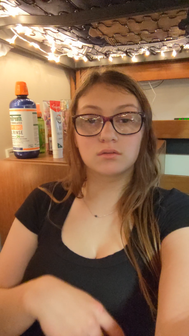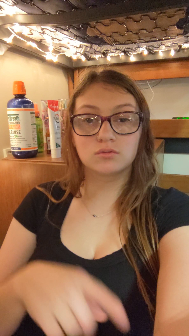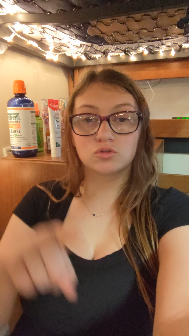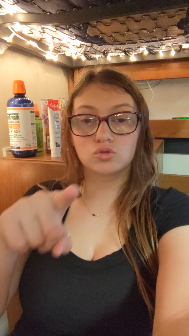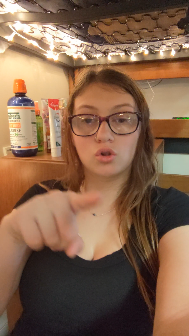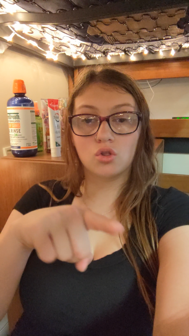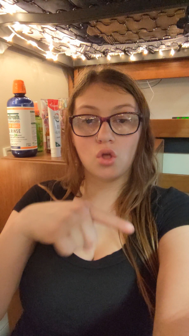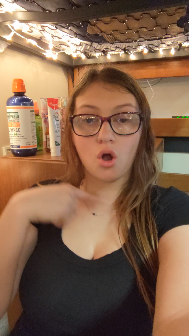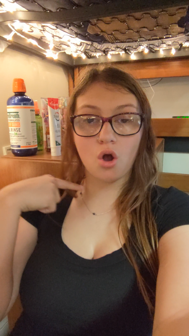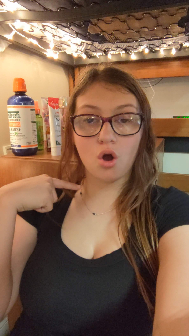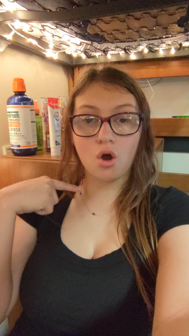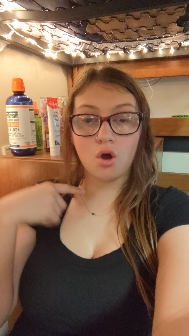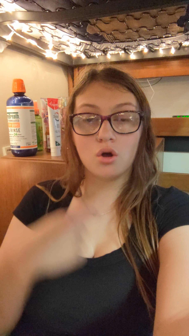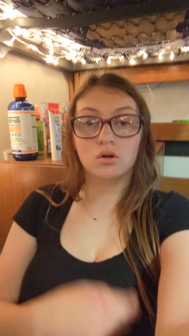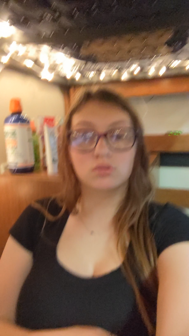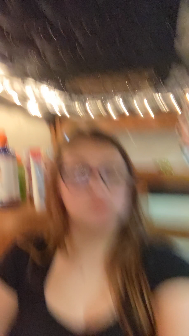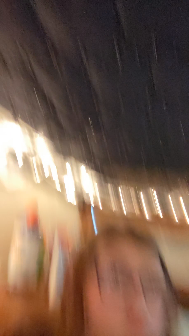long